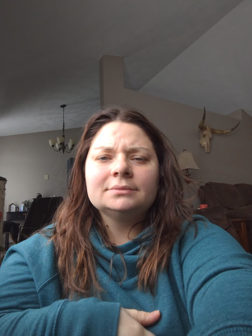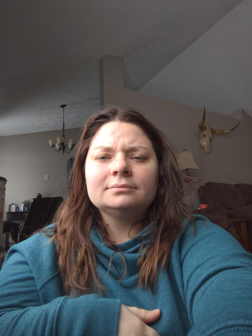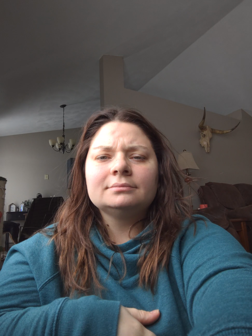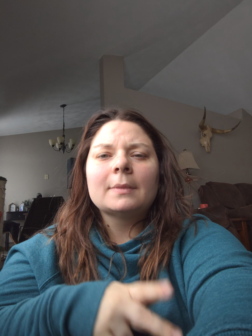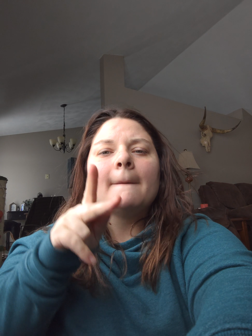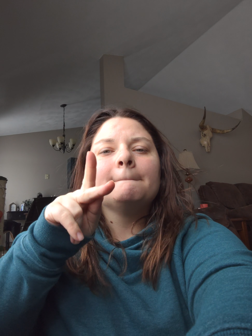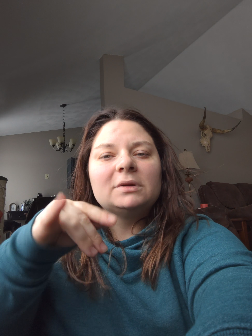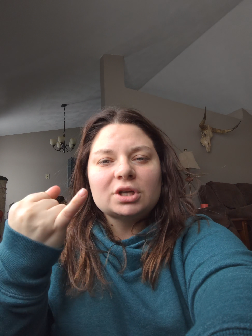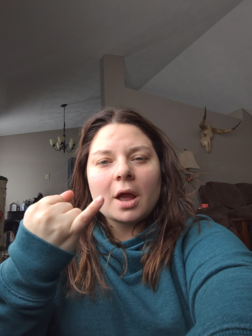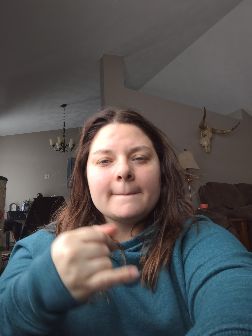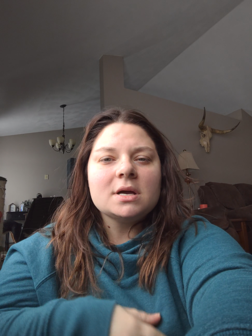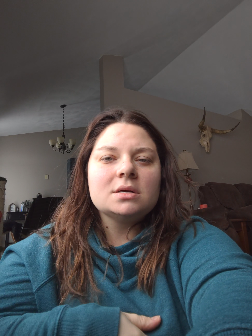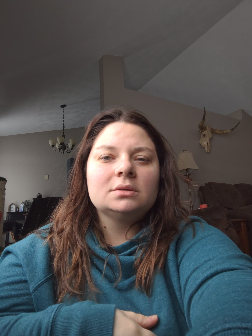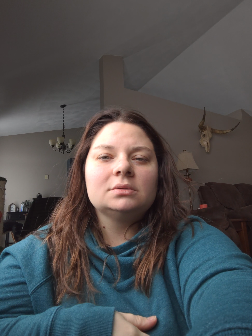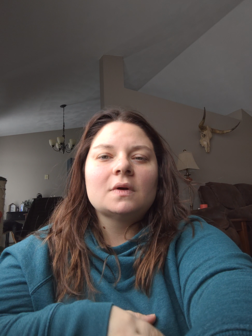pajamas